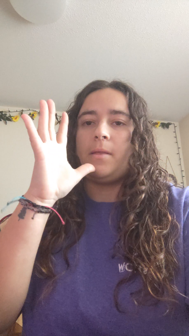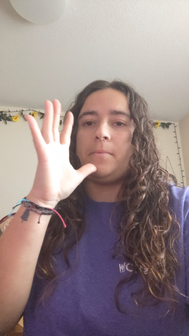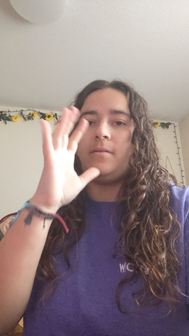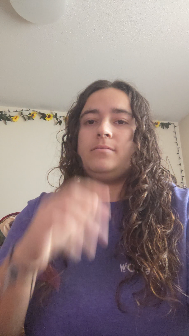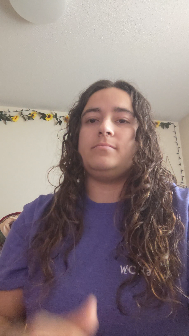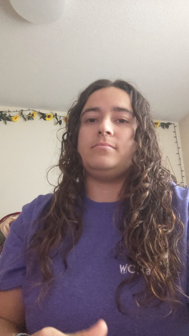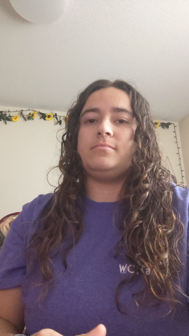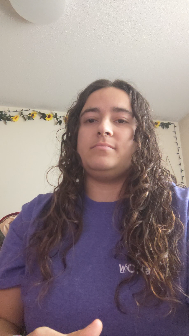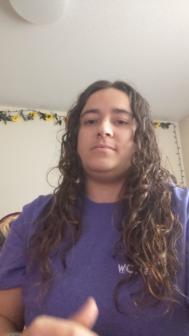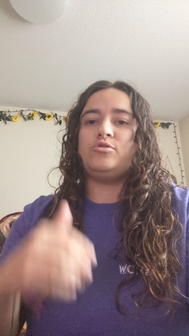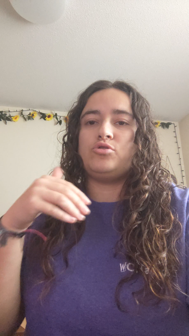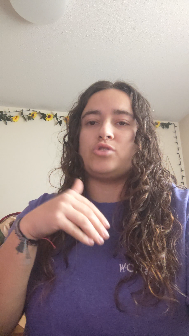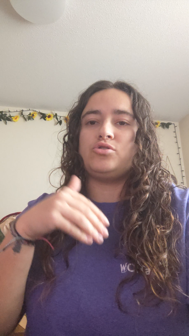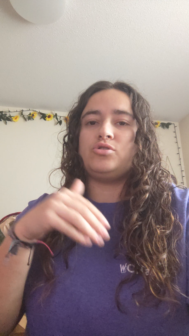doctor